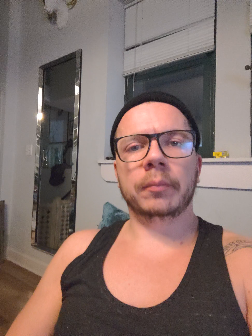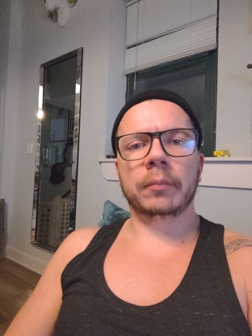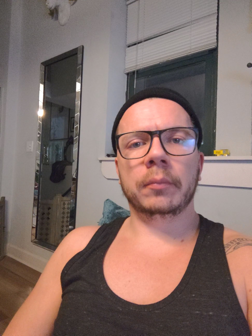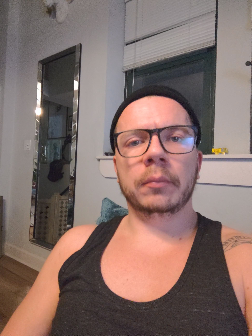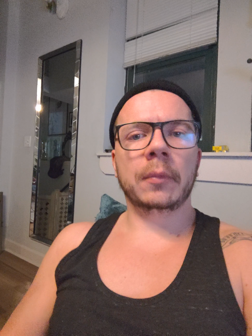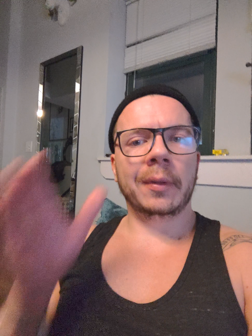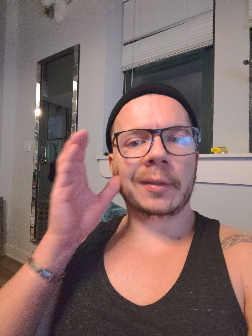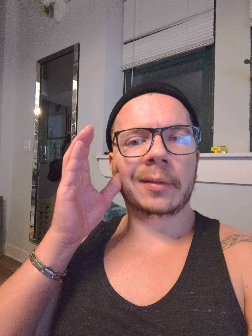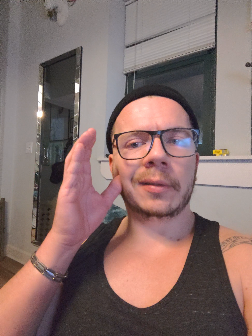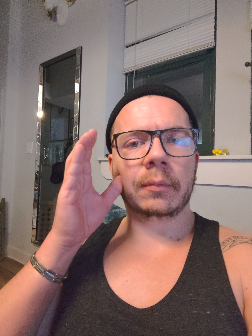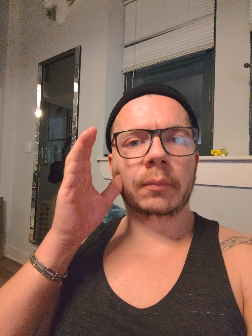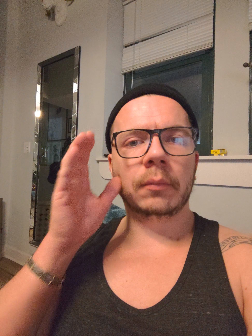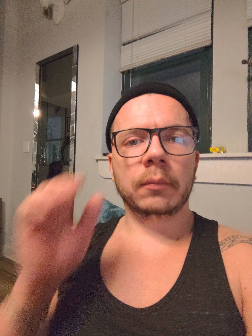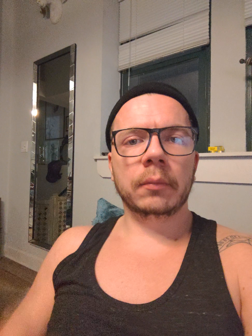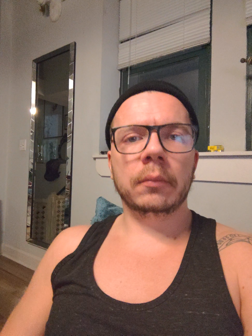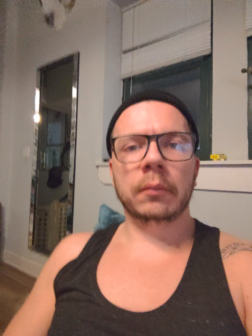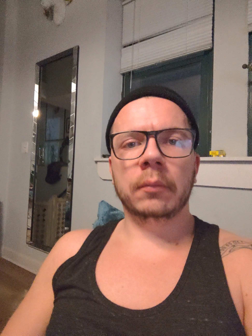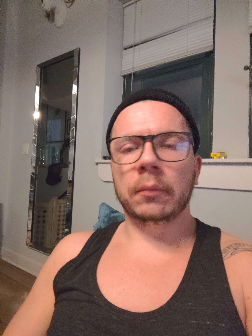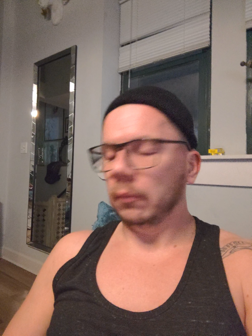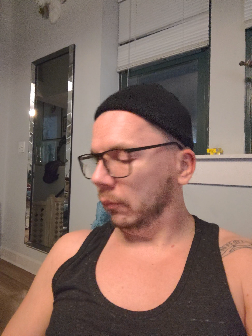listen